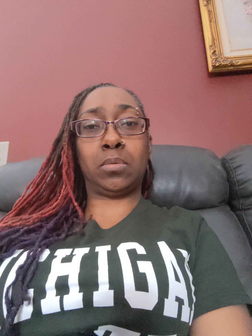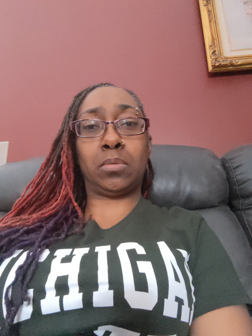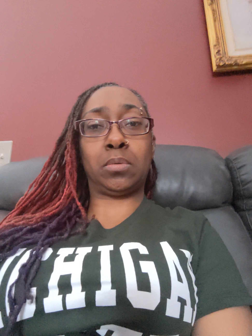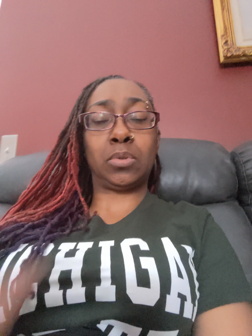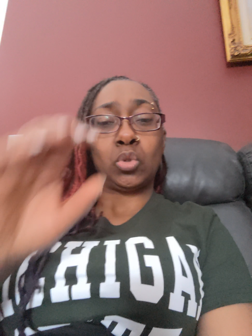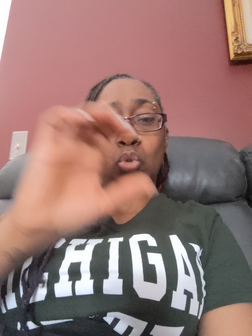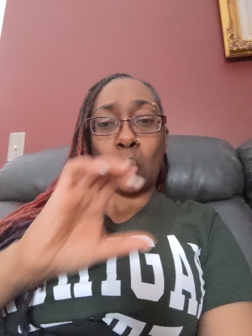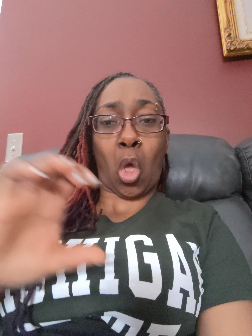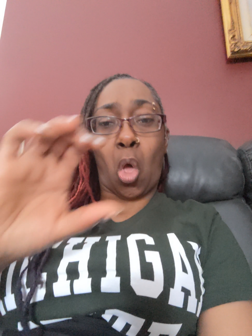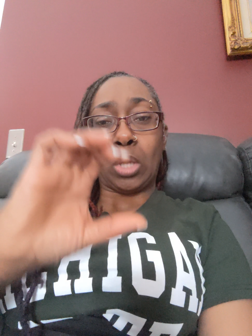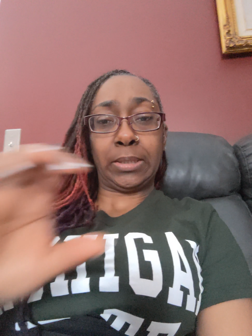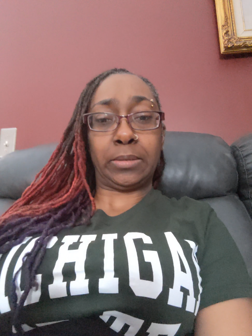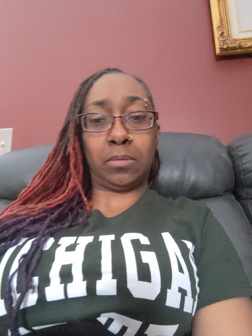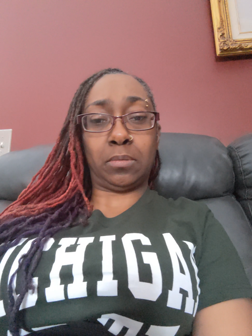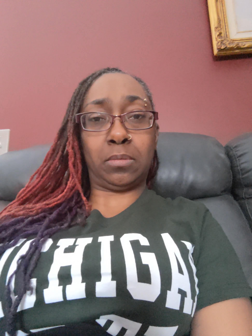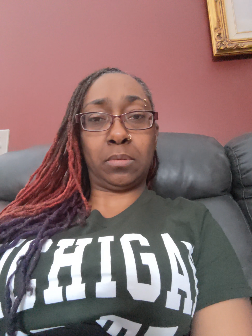chocolate